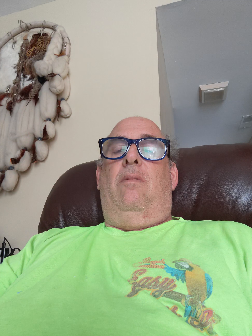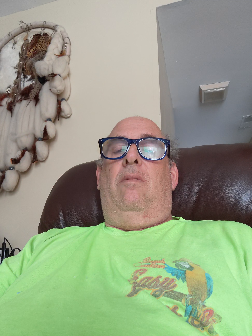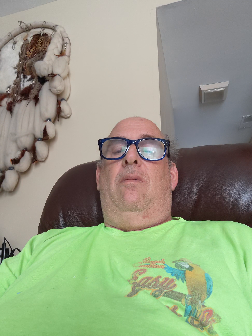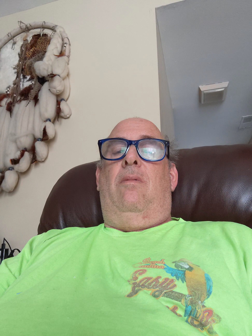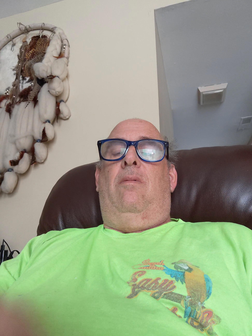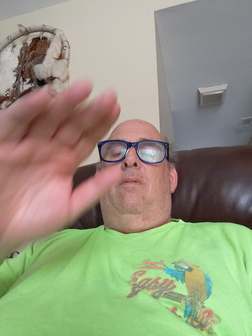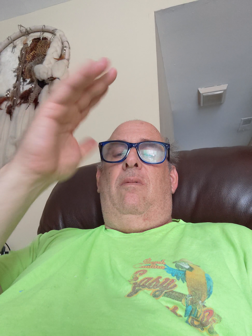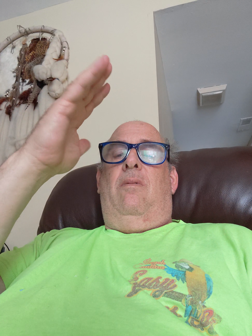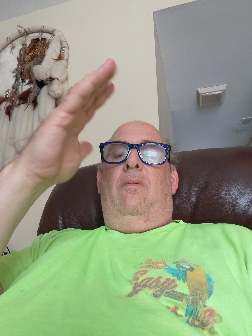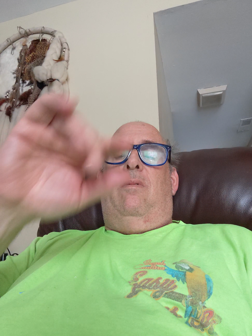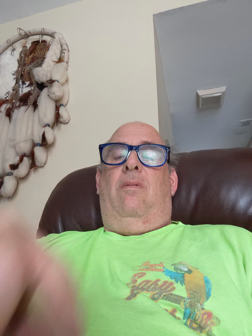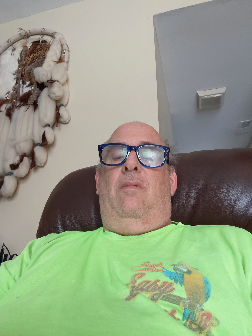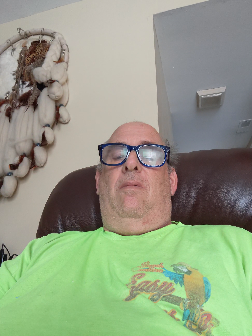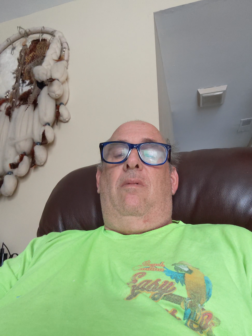tree